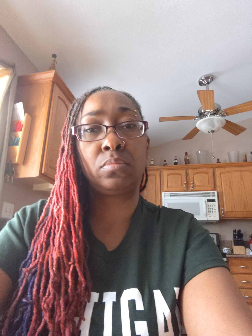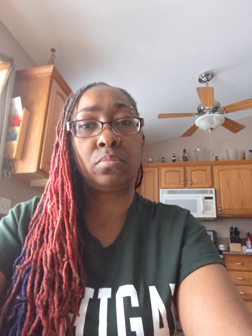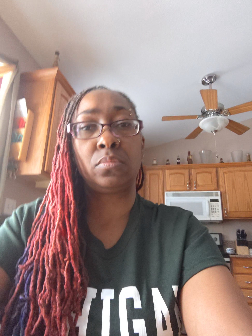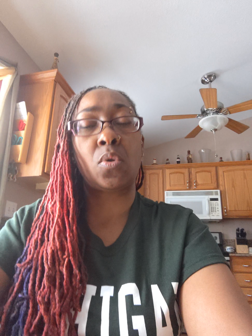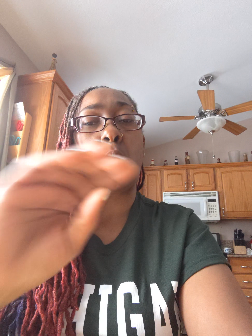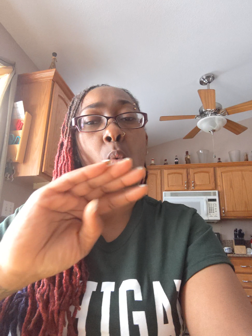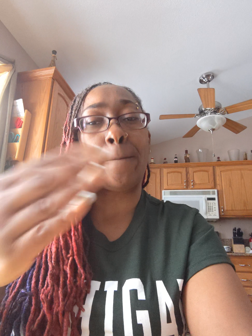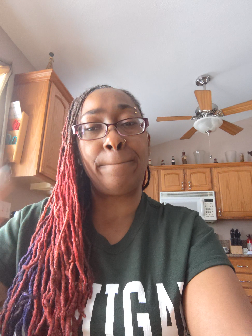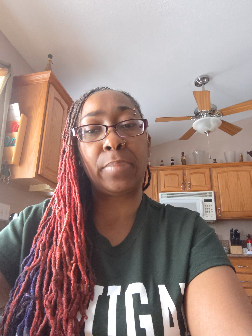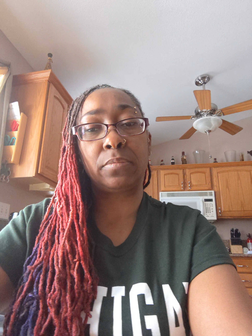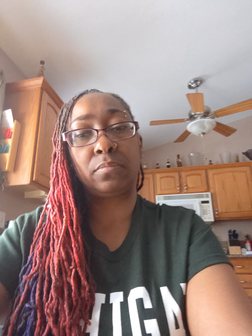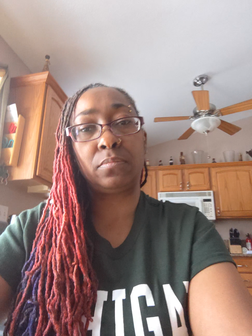open